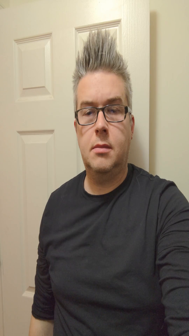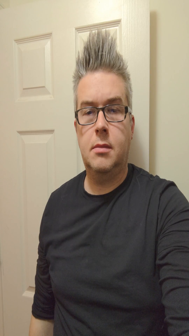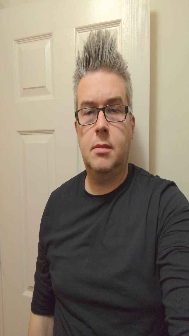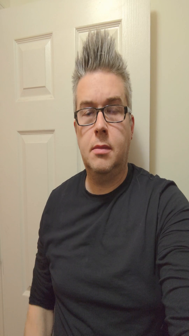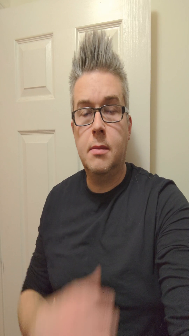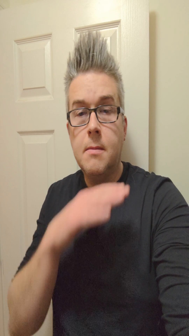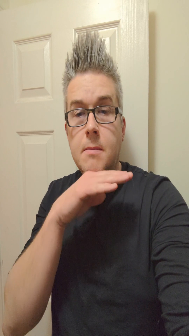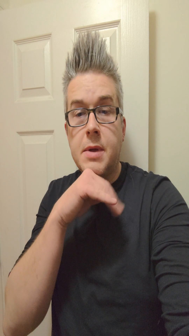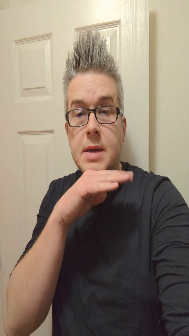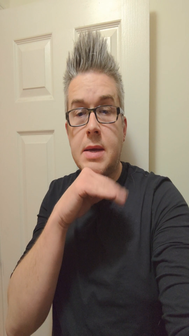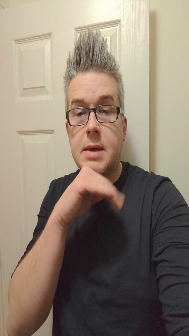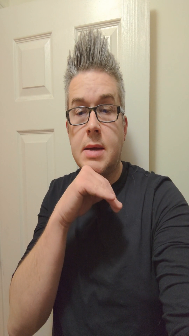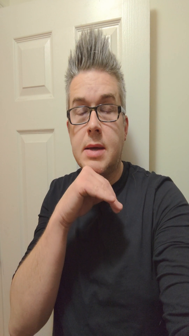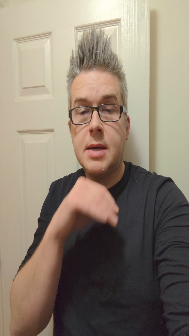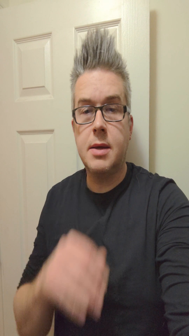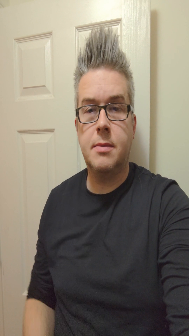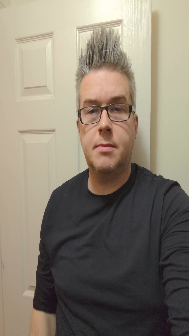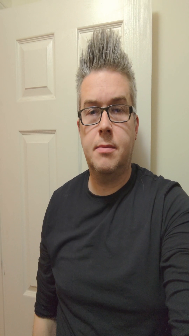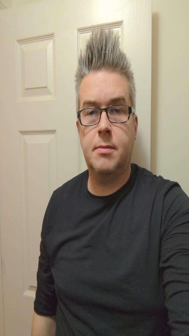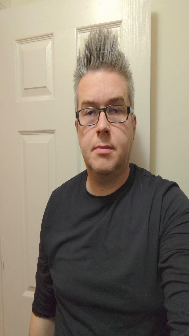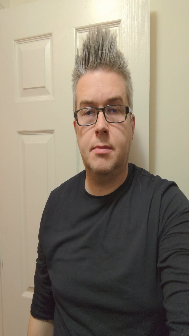pig